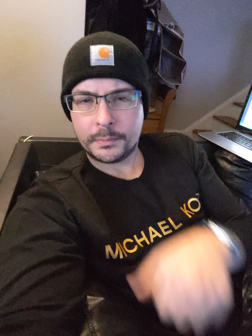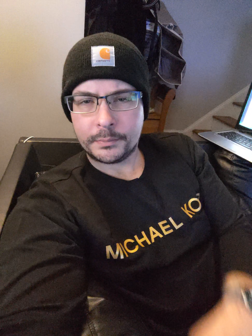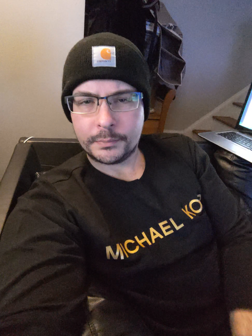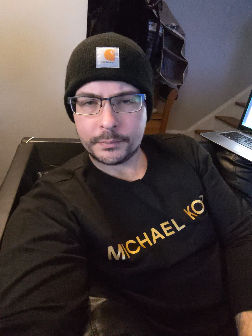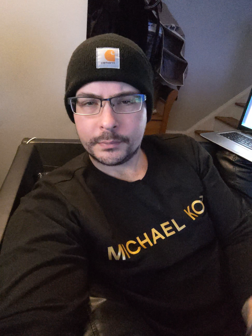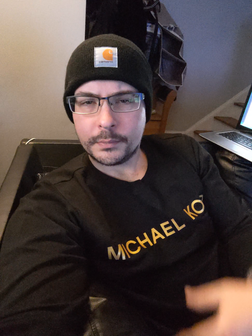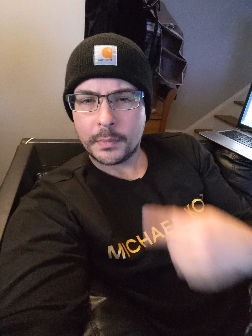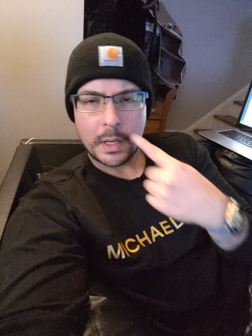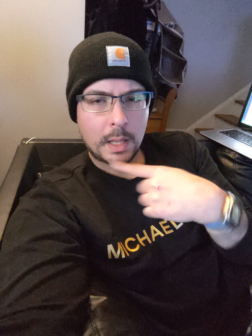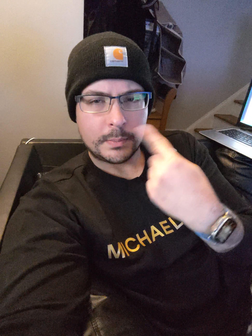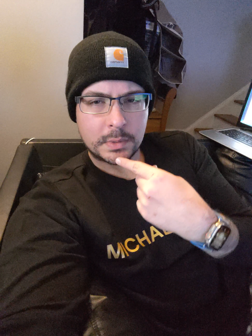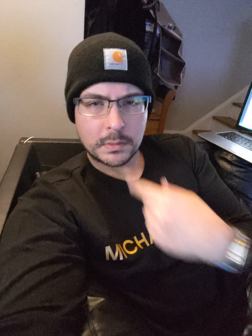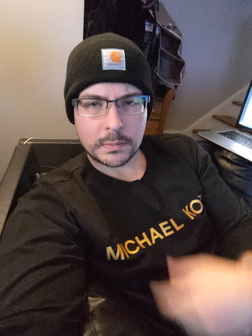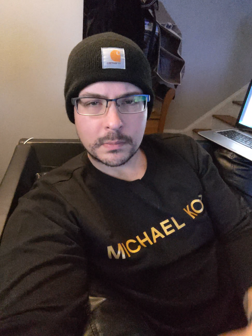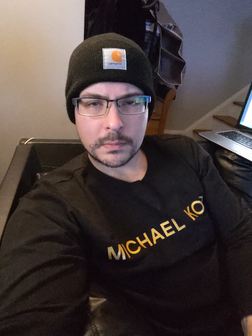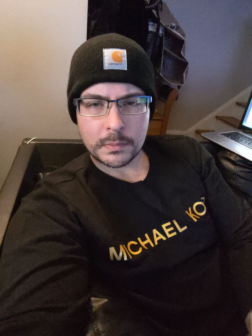lips